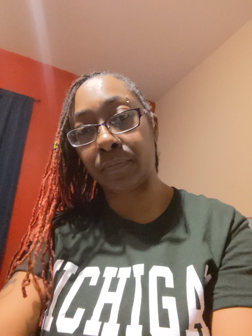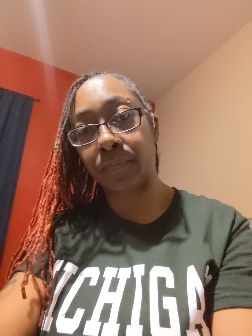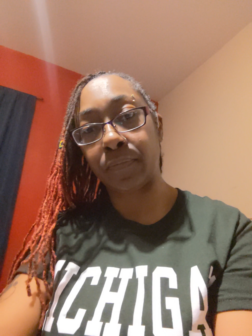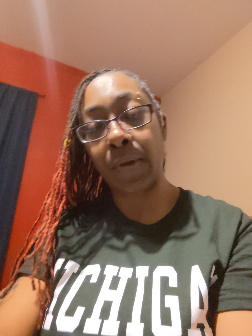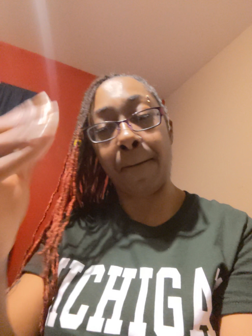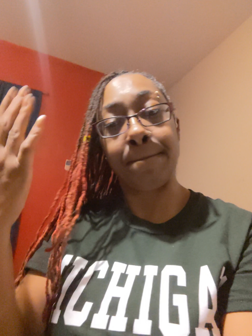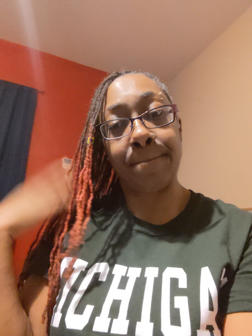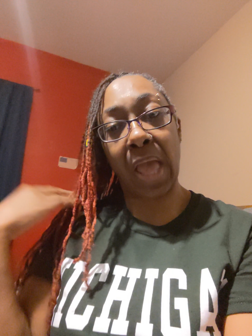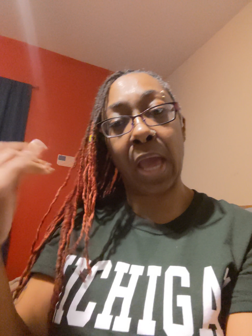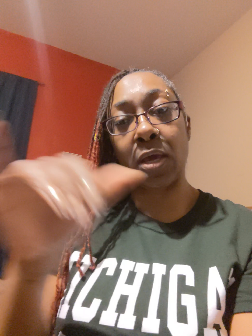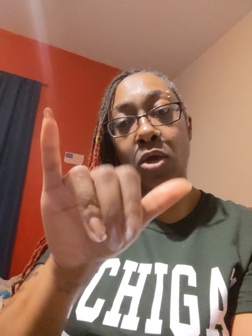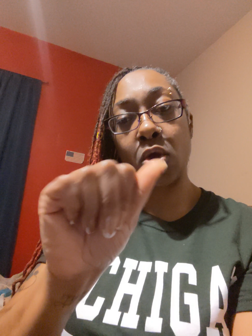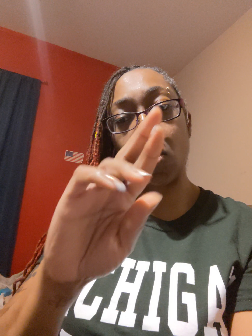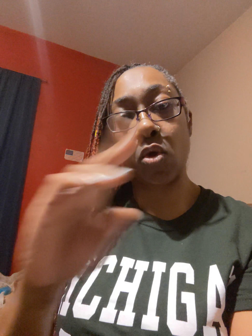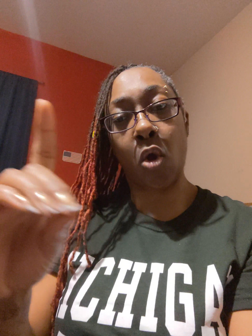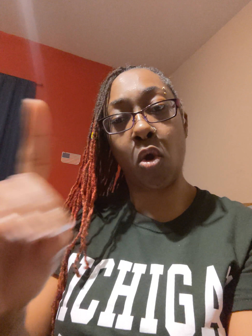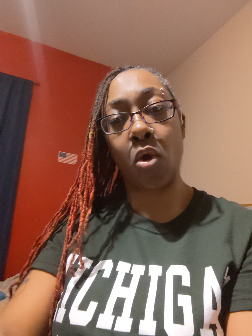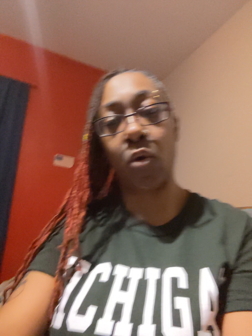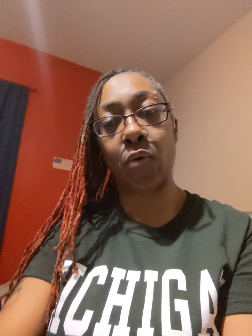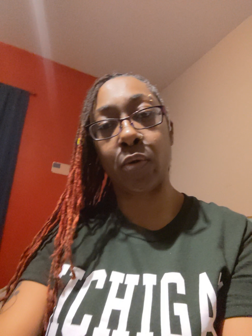backyard